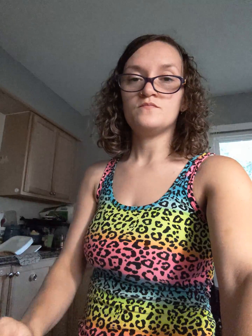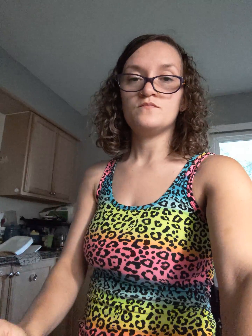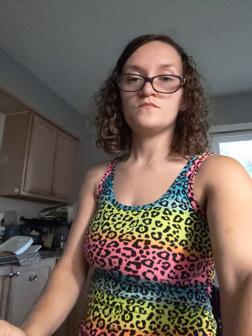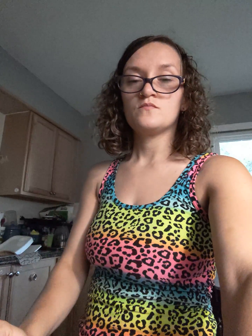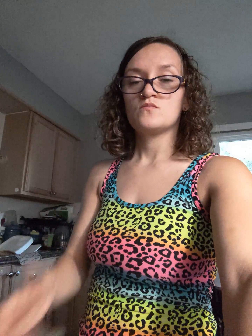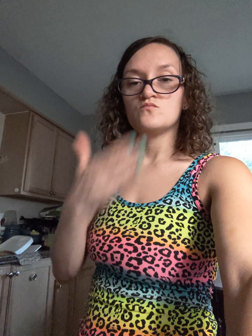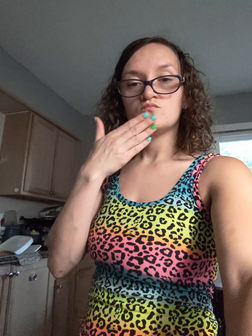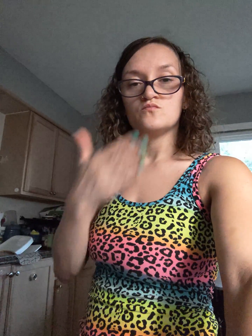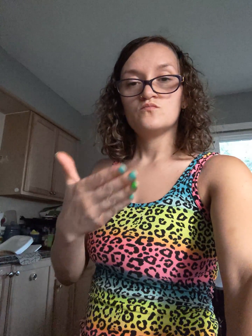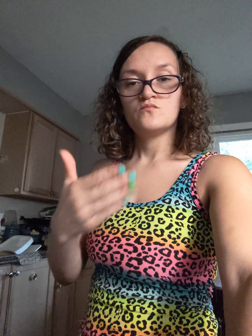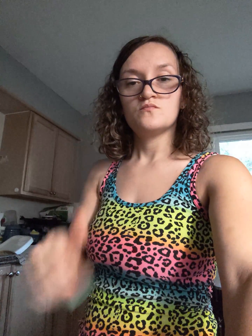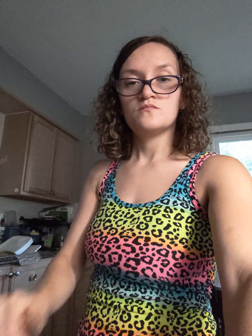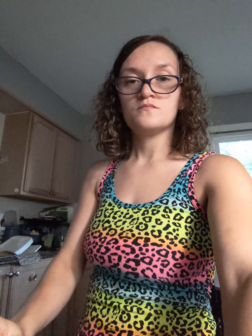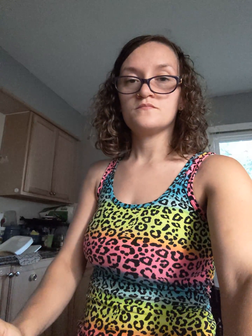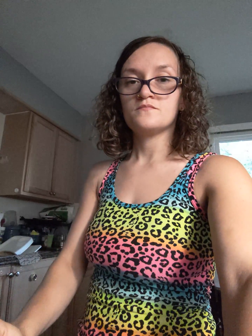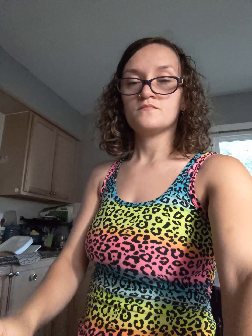good